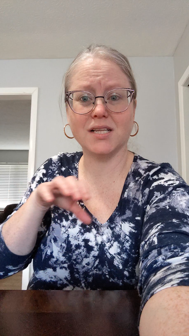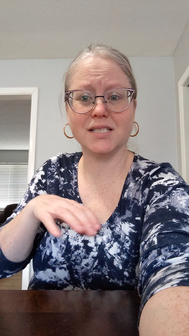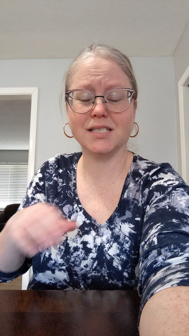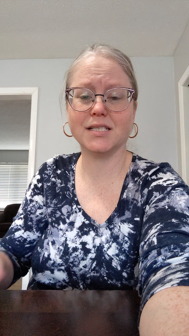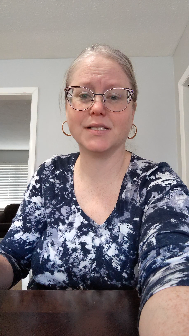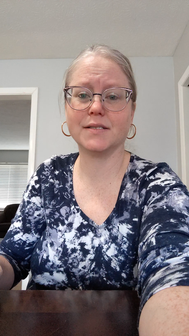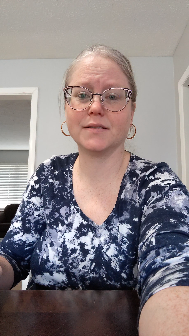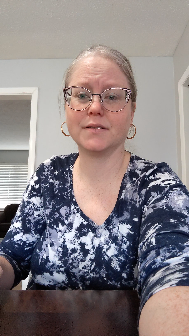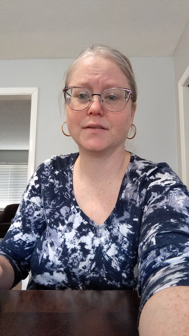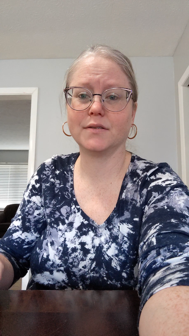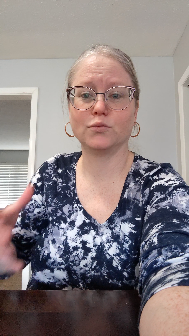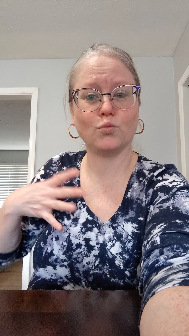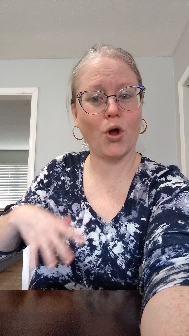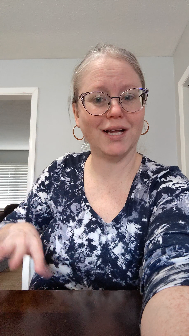dress